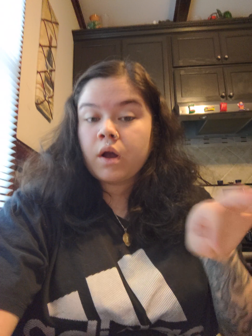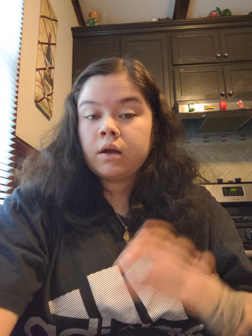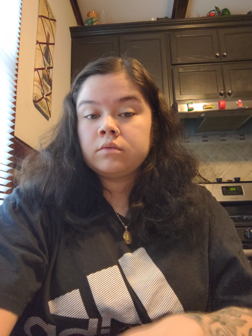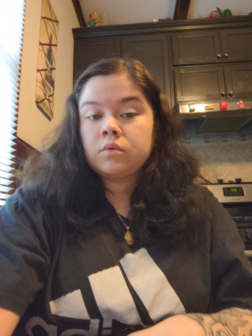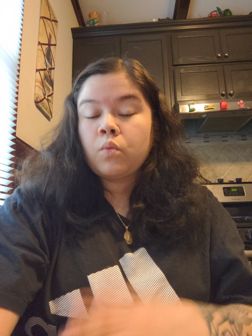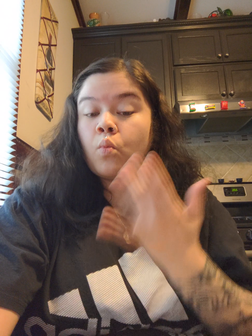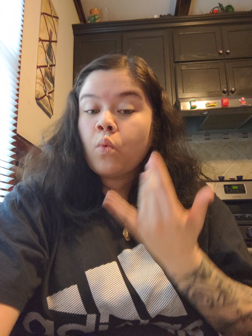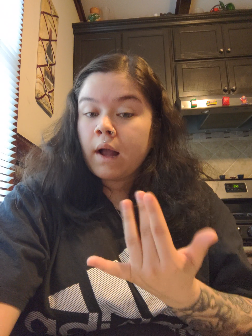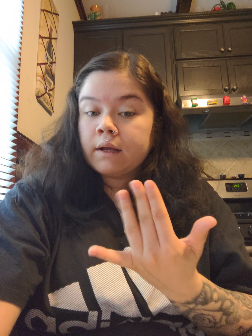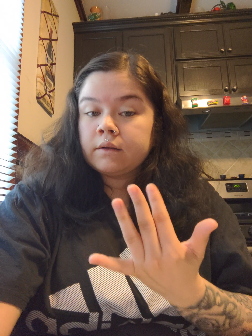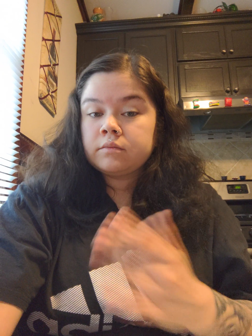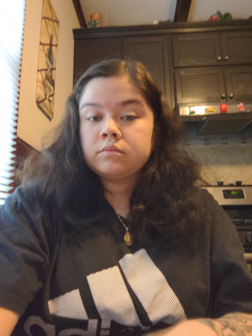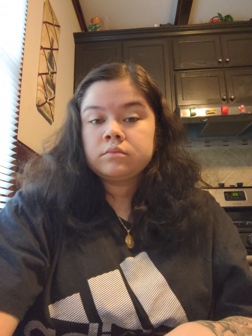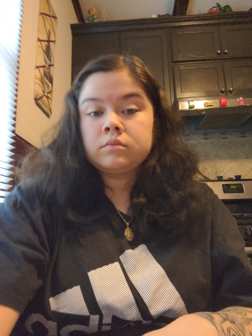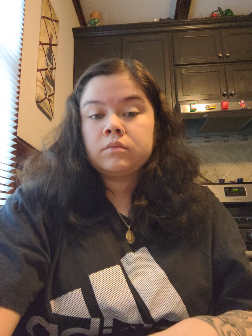wait